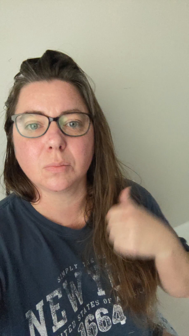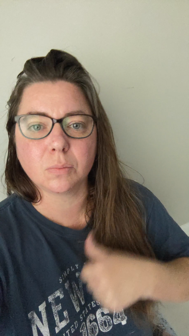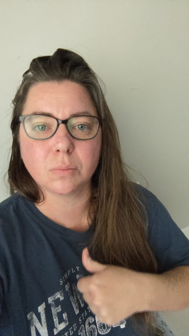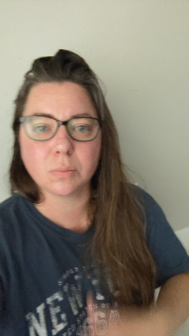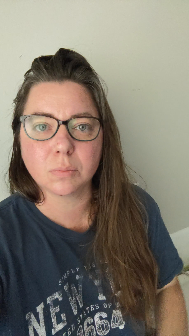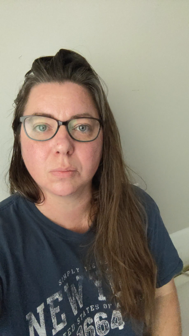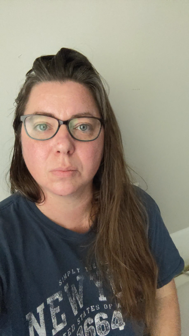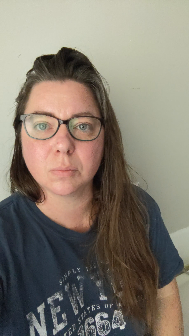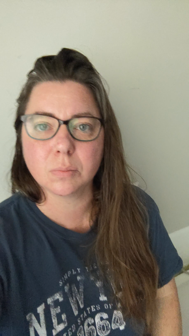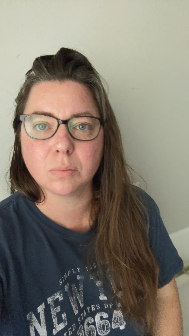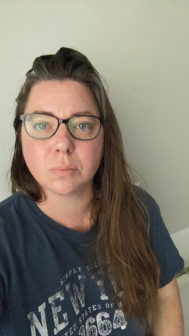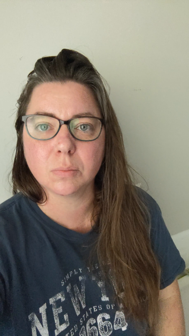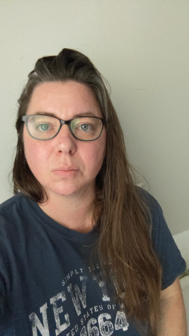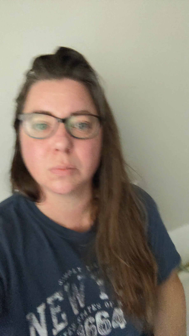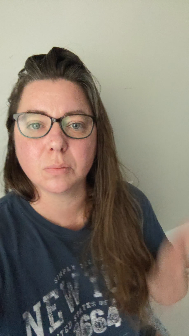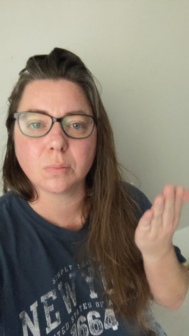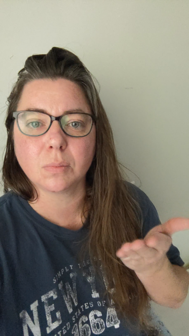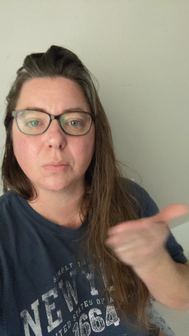carry